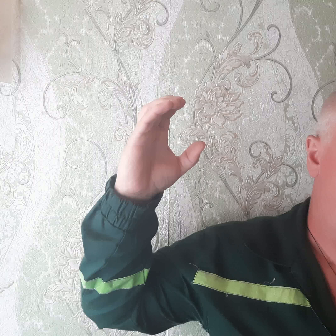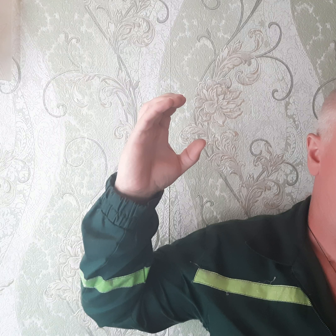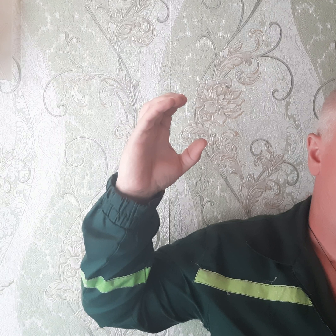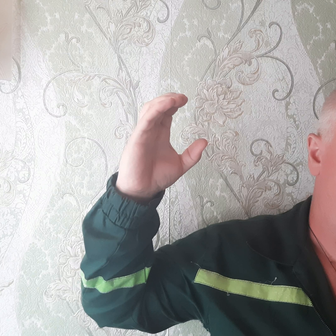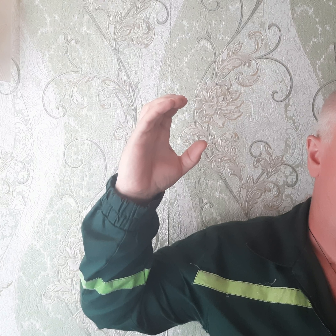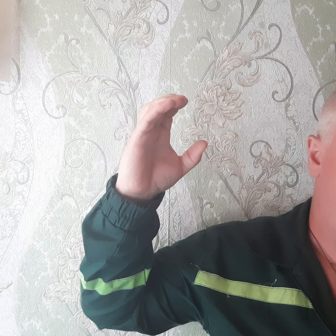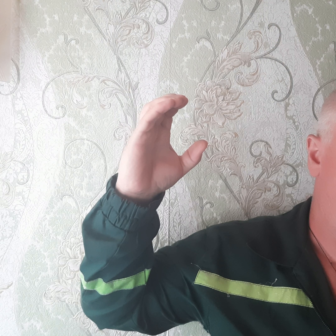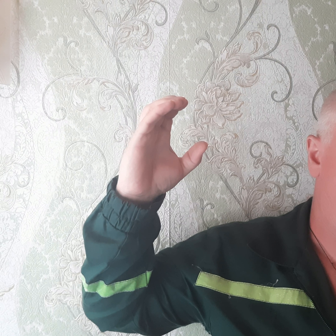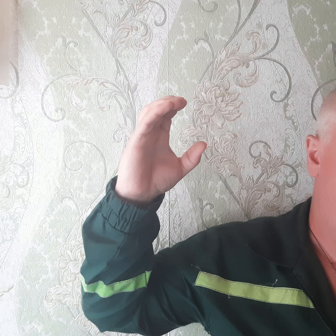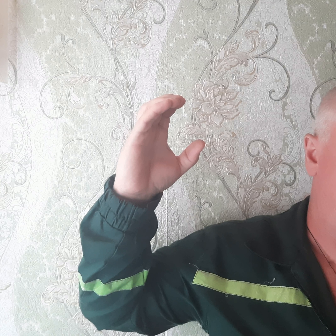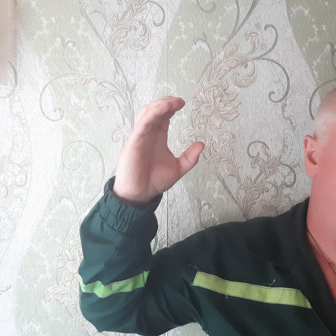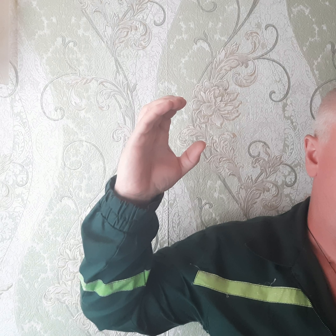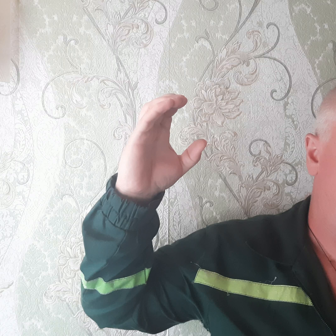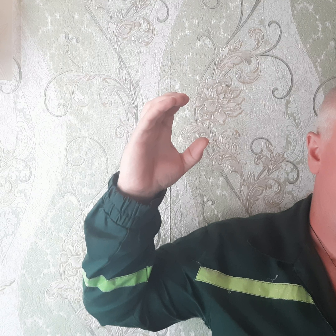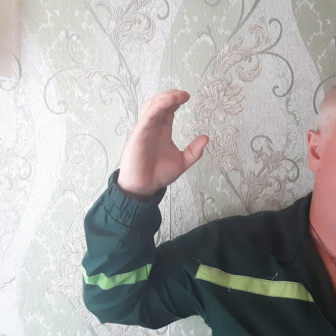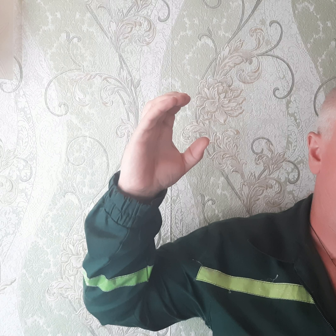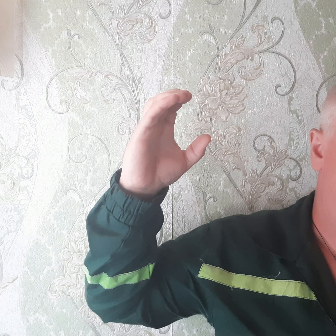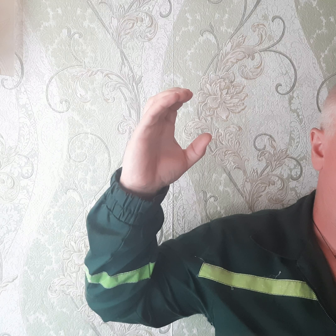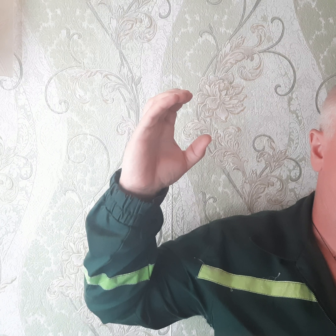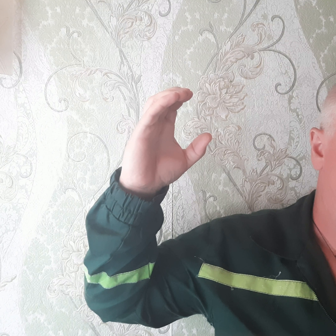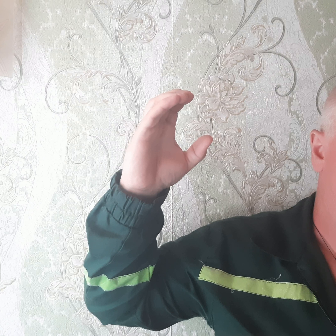С